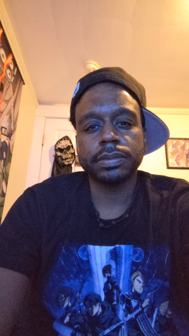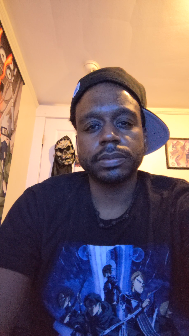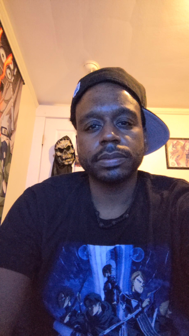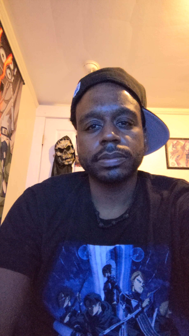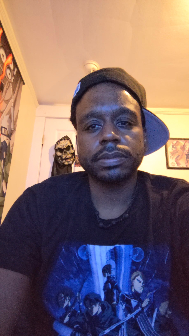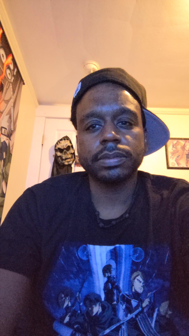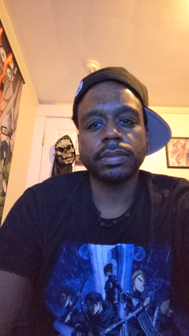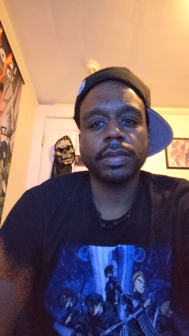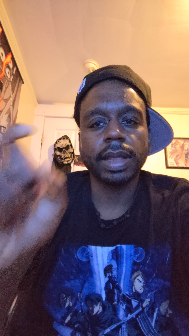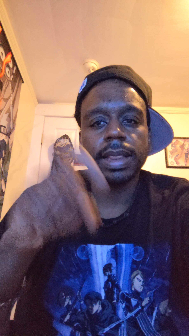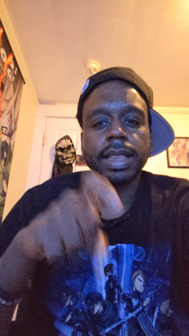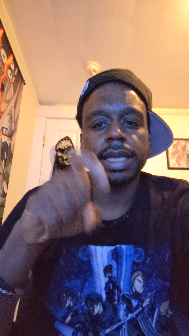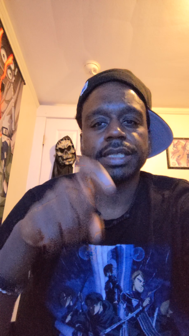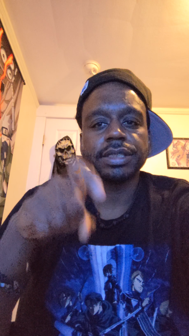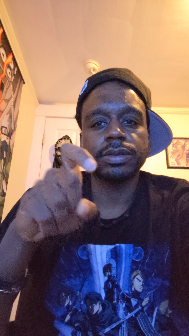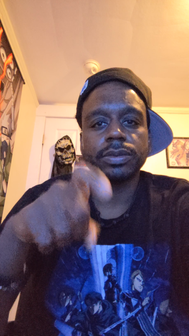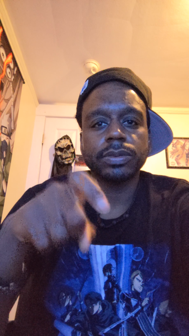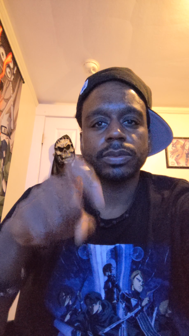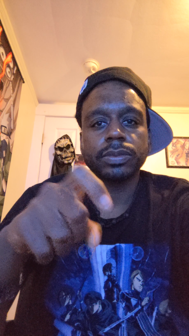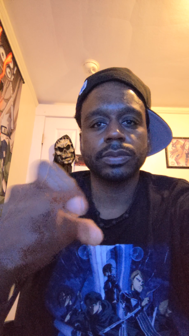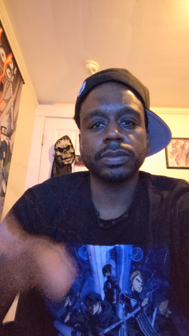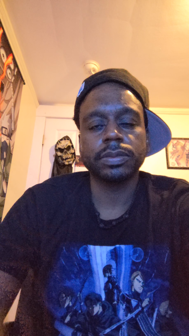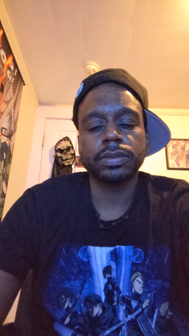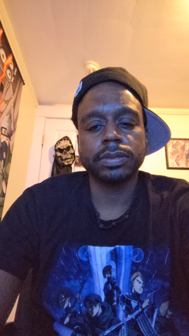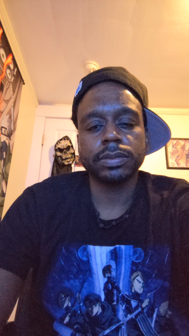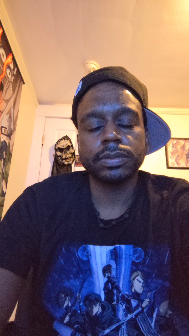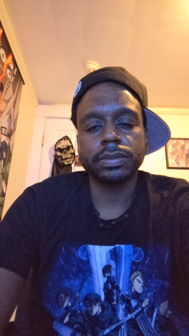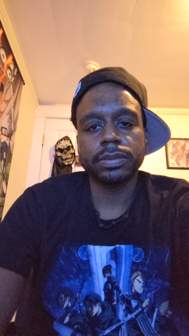need